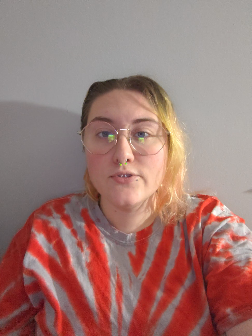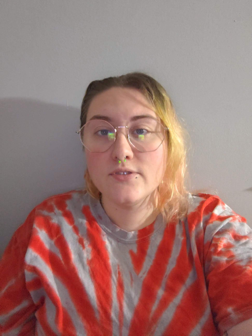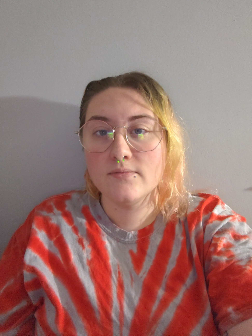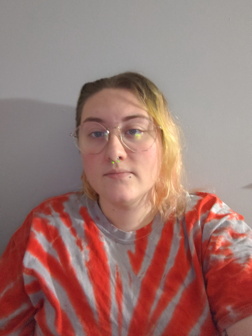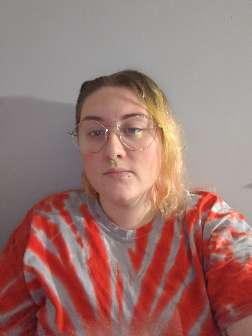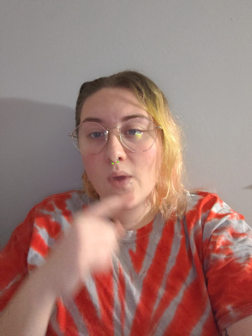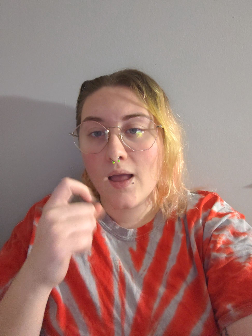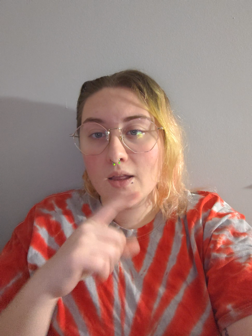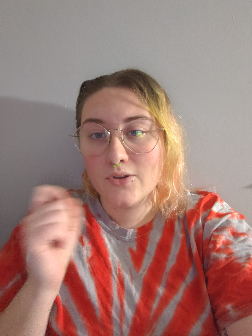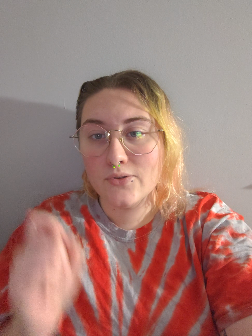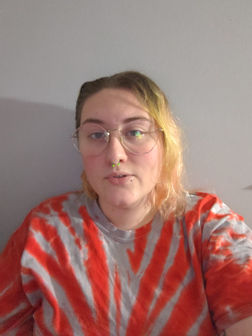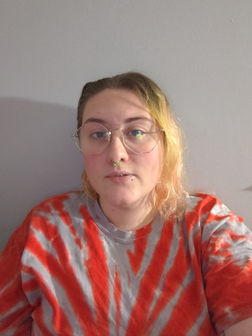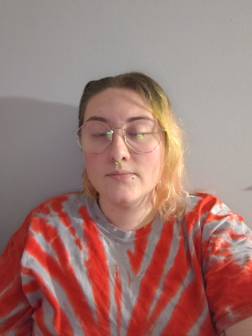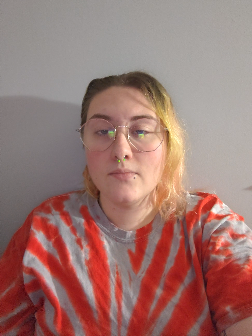dryer